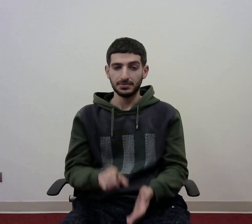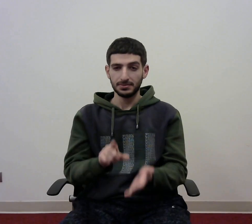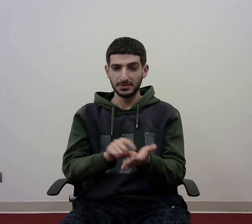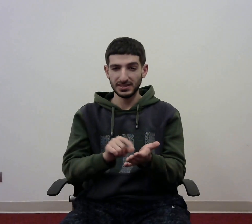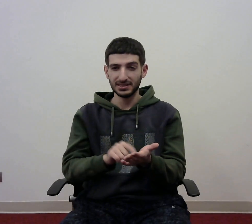pensiya